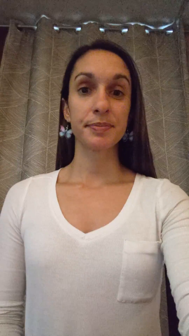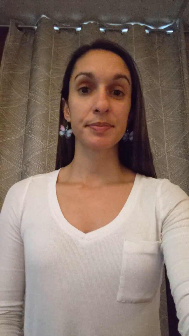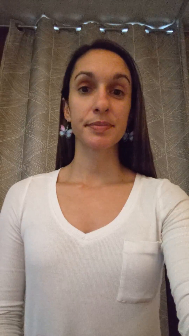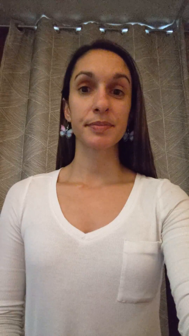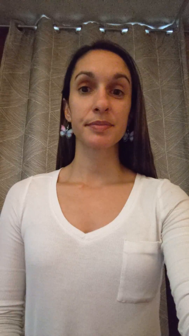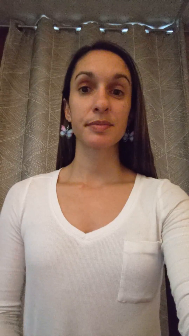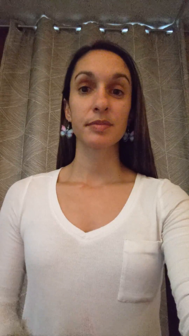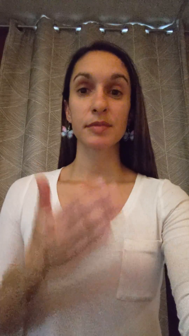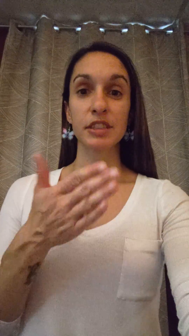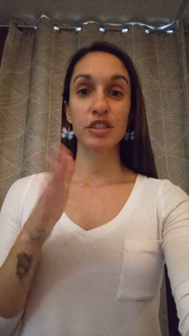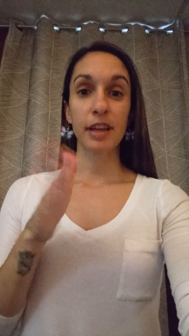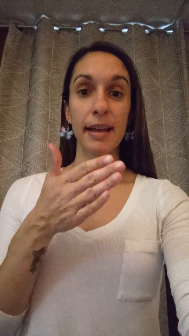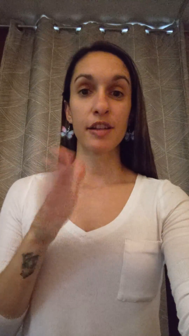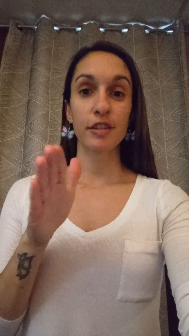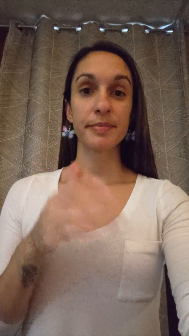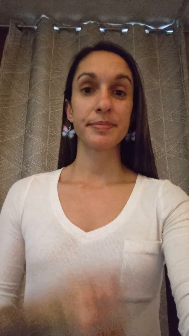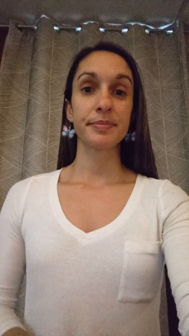share